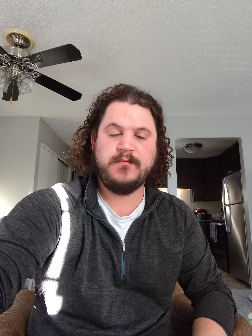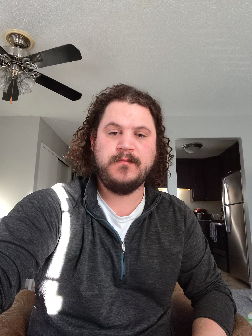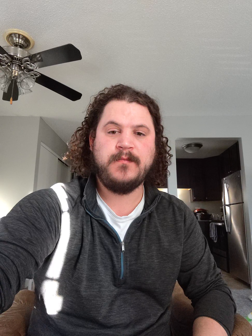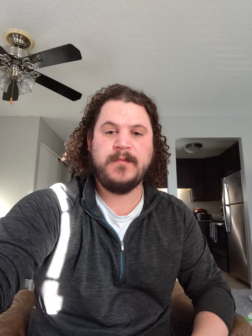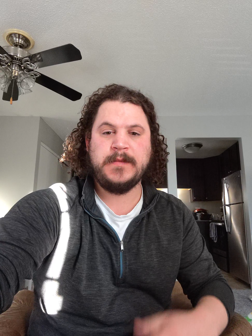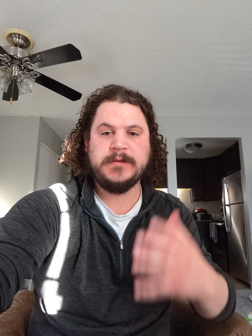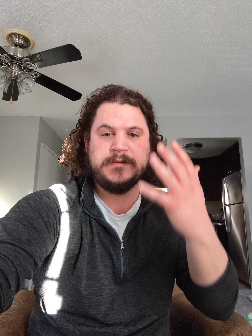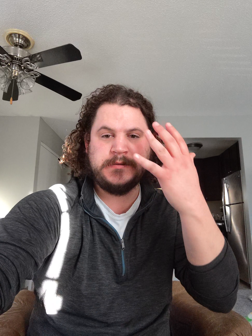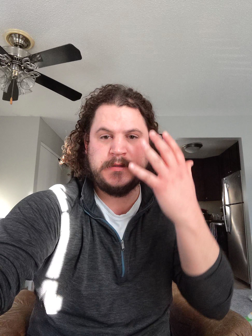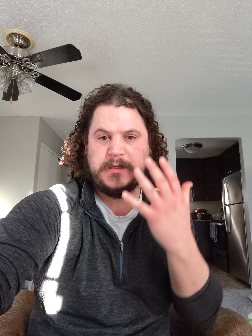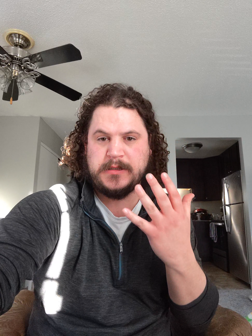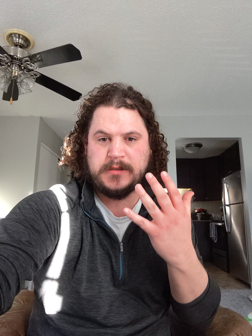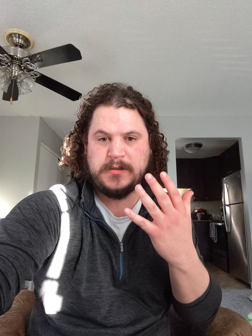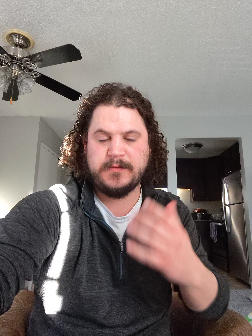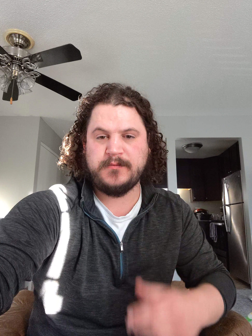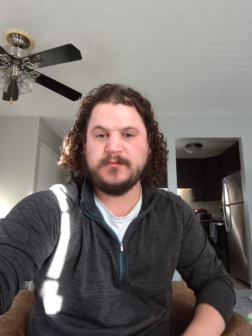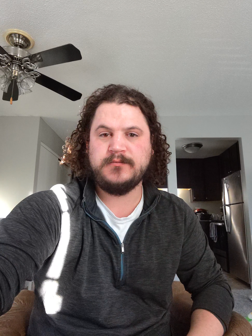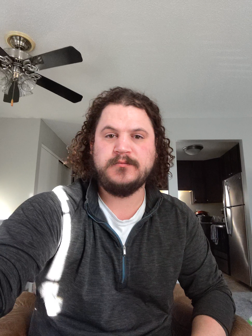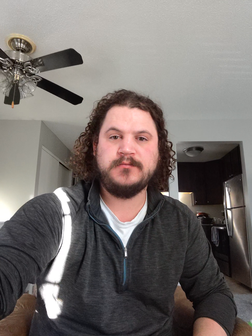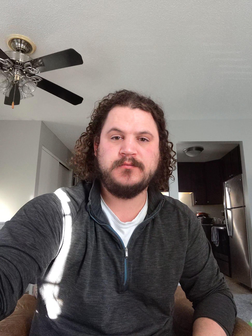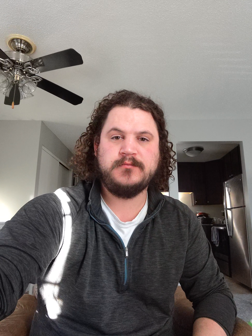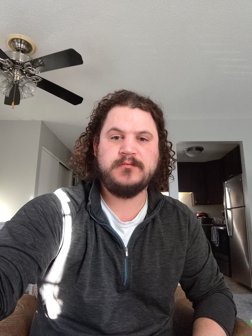sad